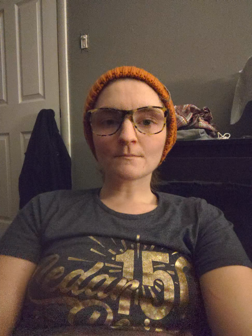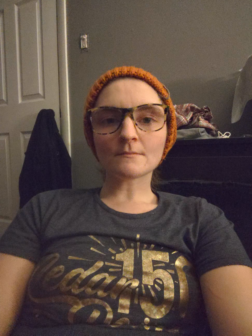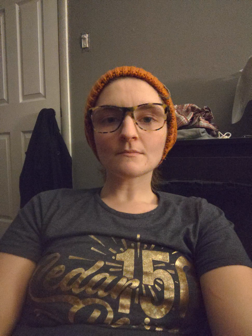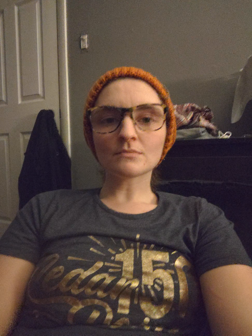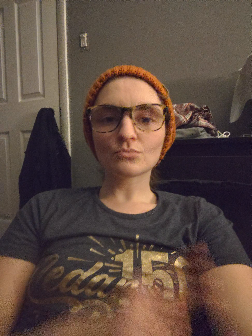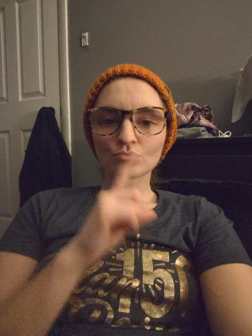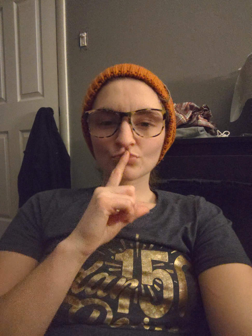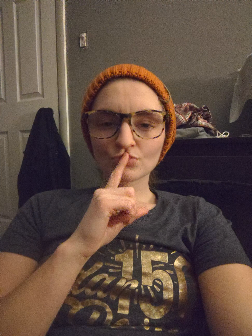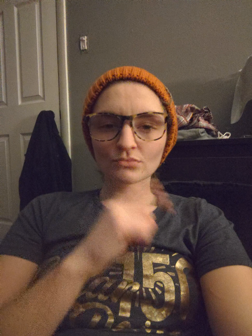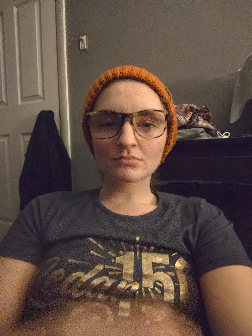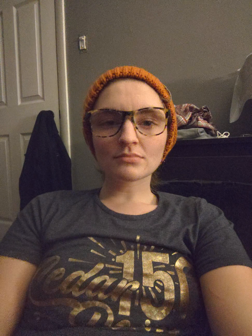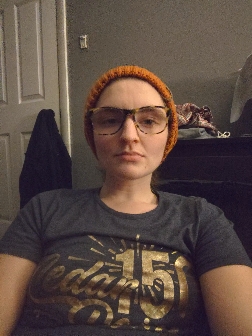shhh